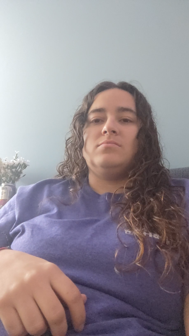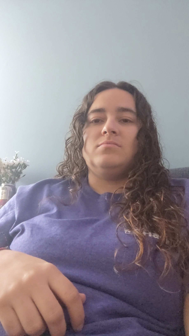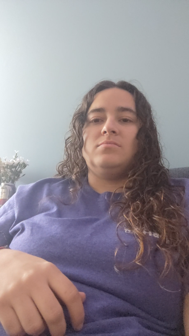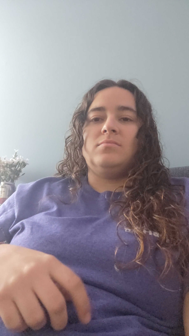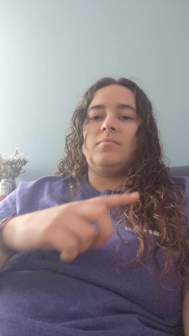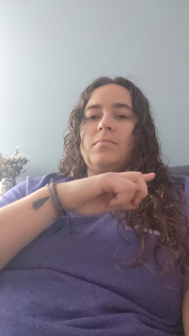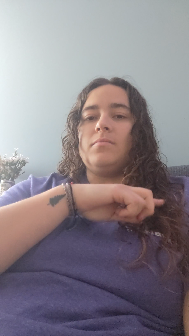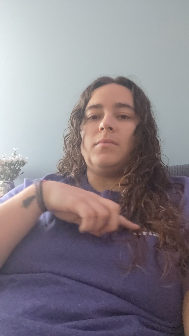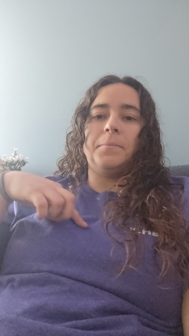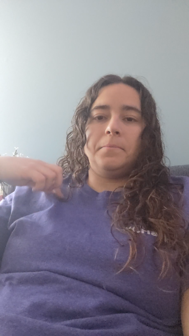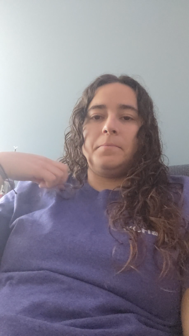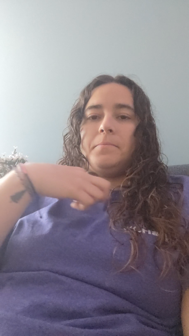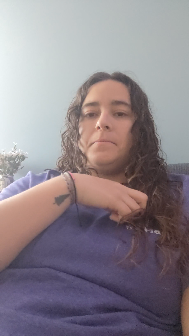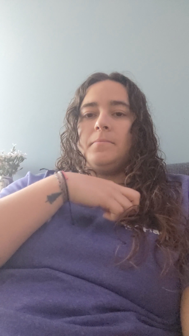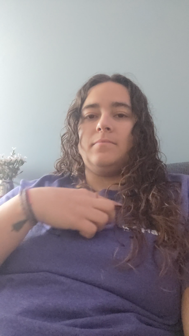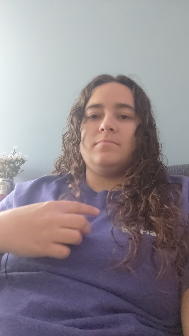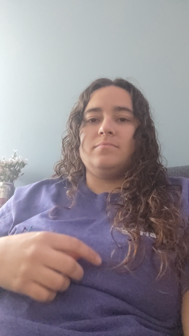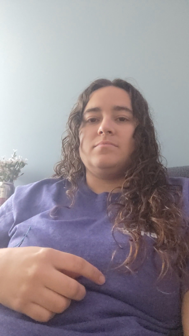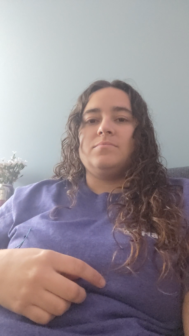bib